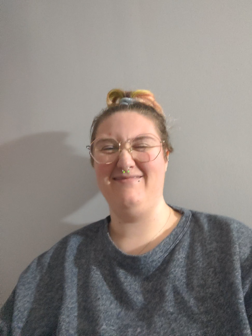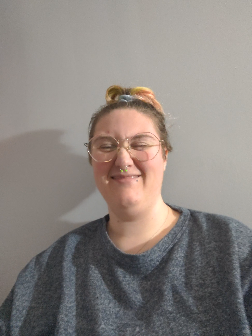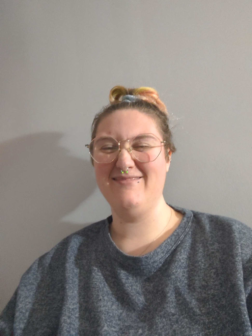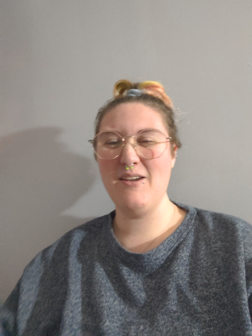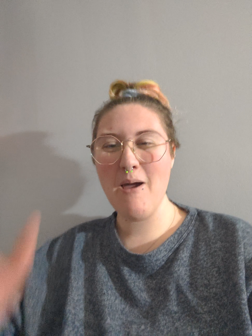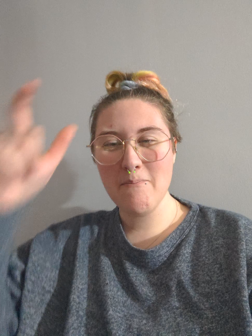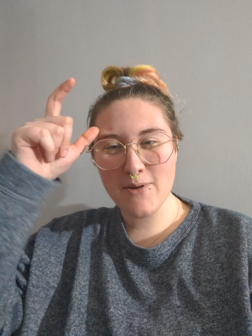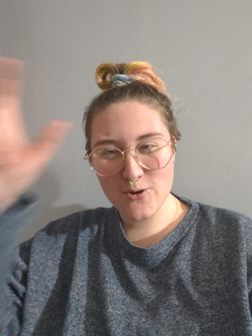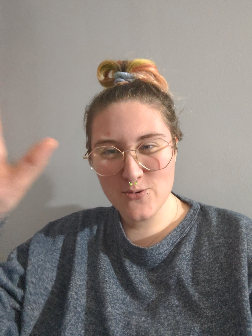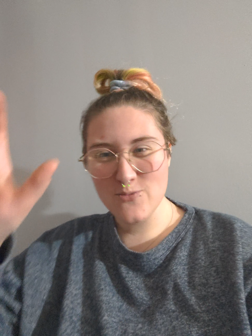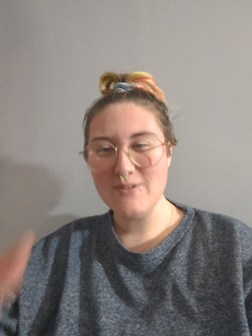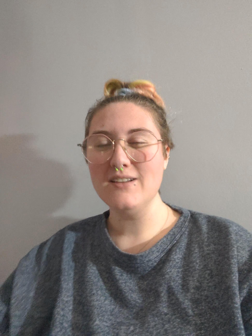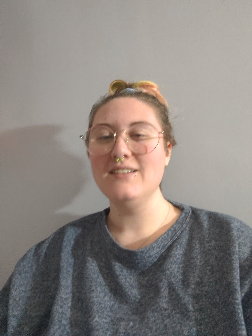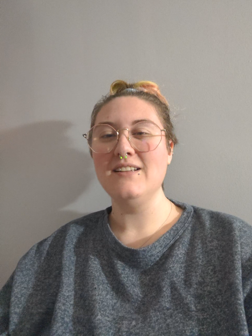moon